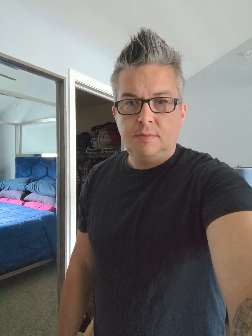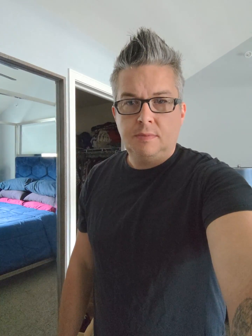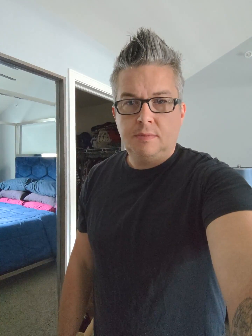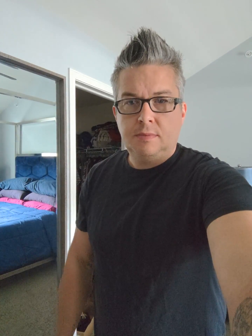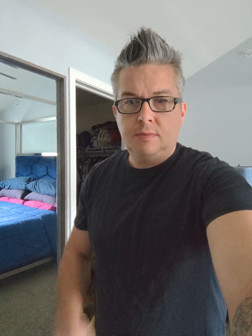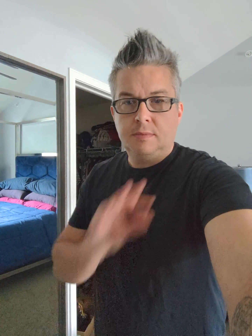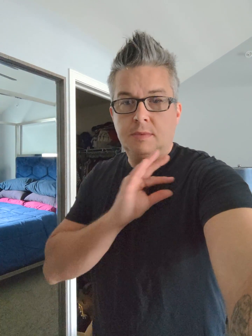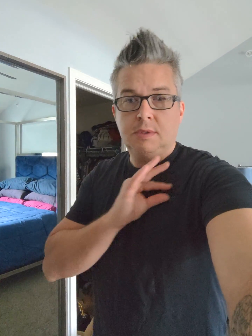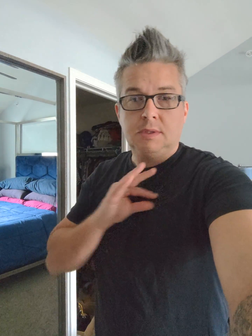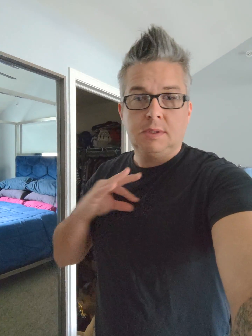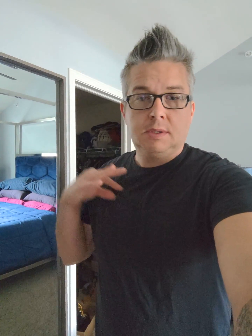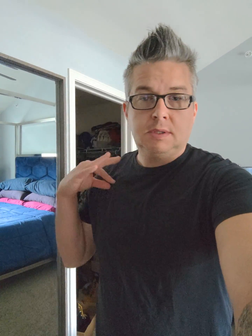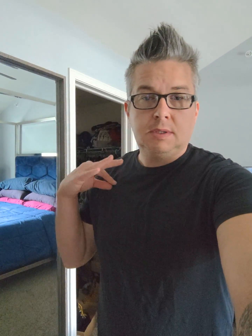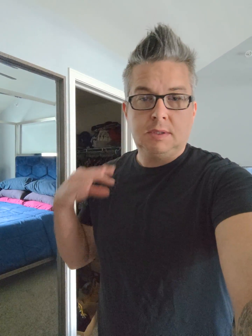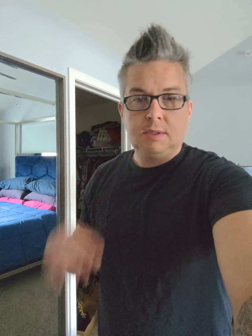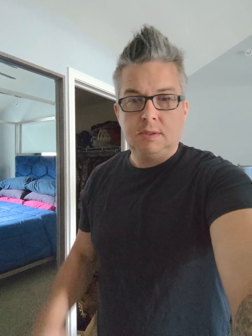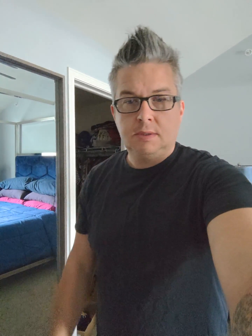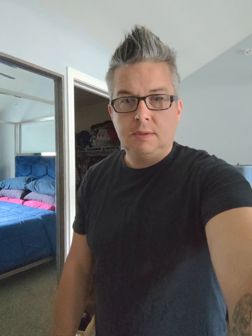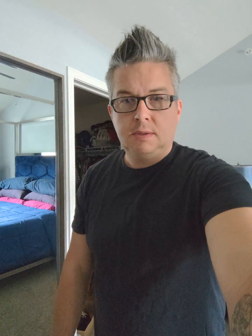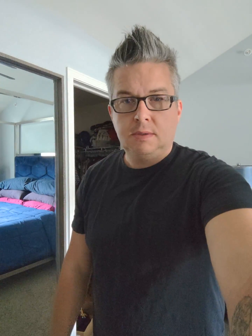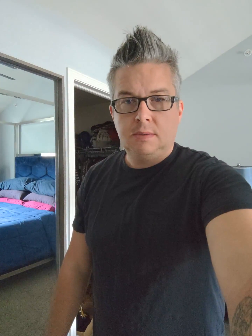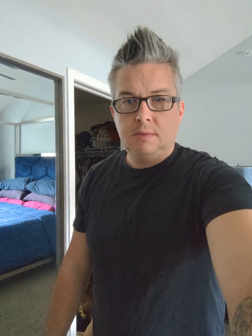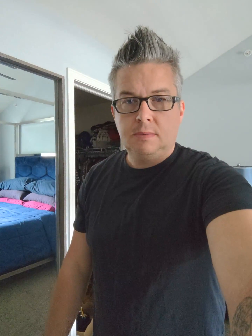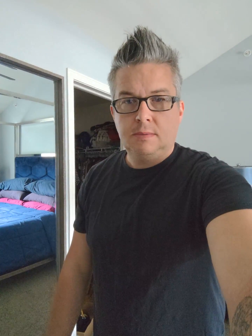beads